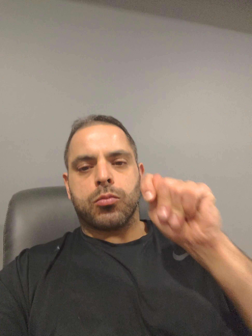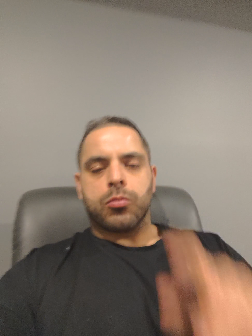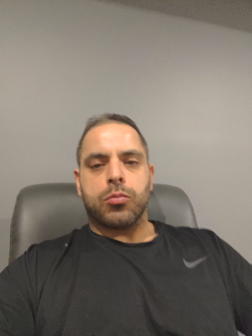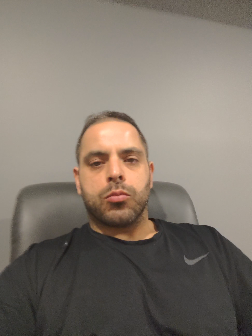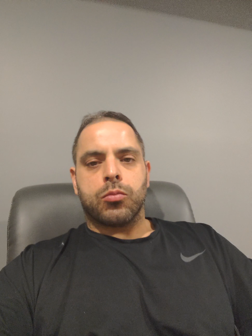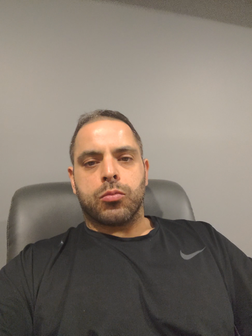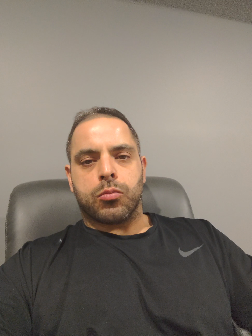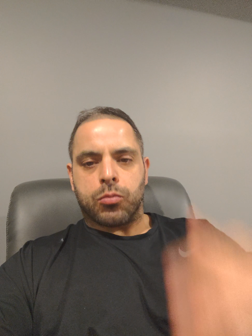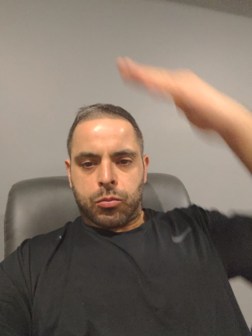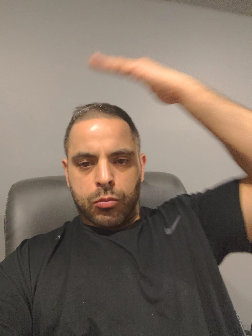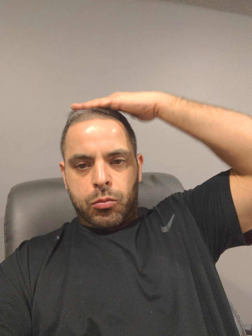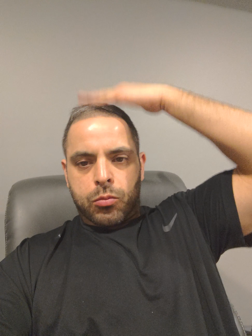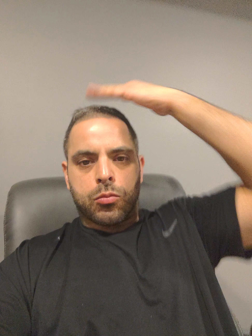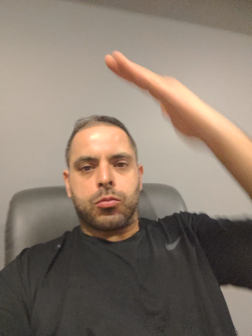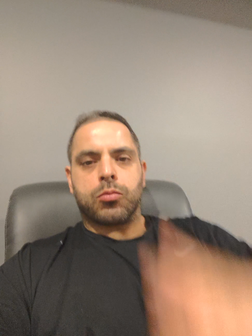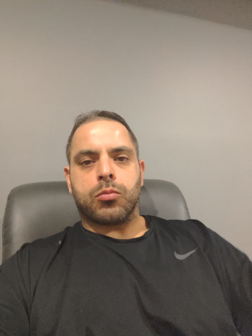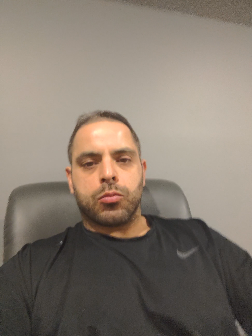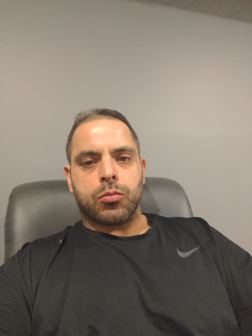hat